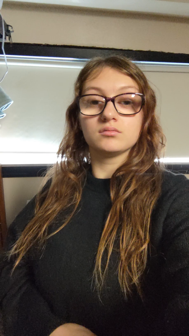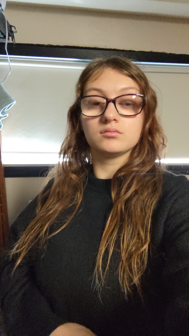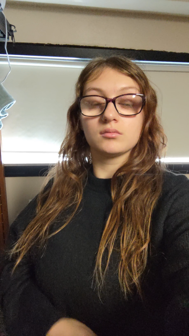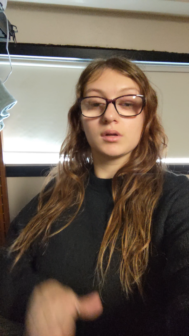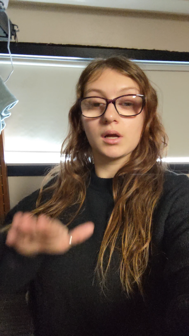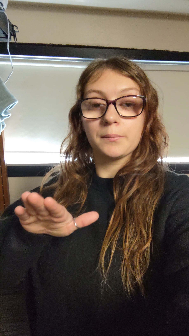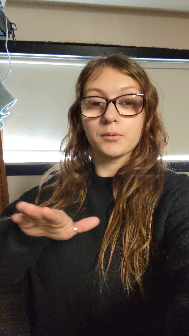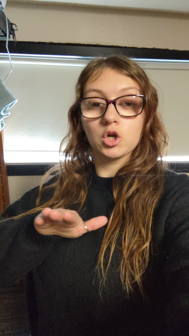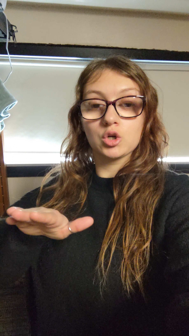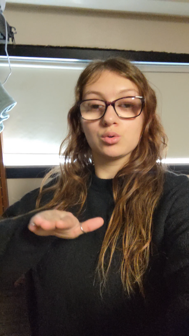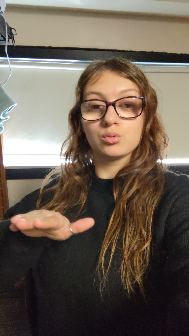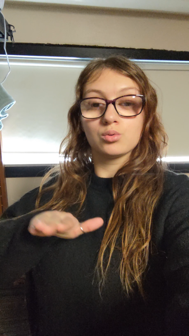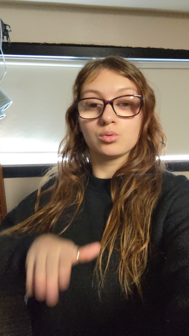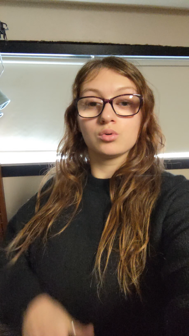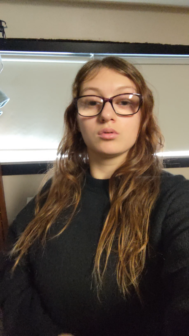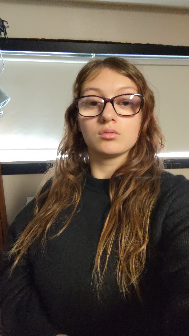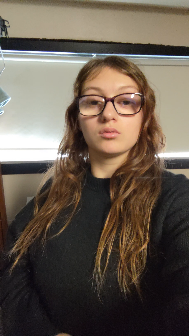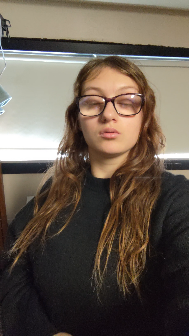penguin